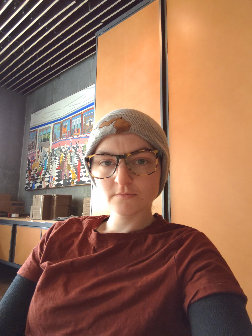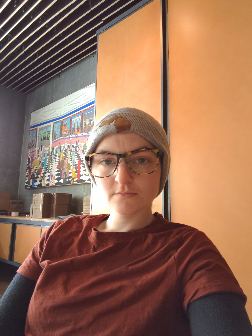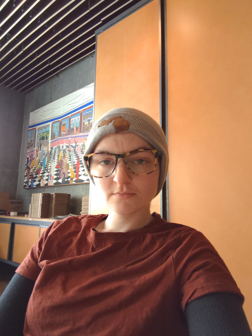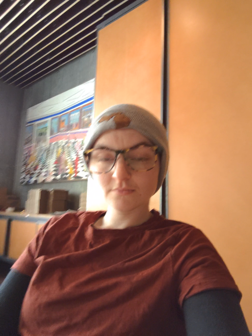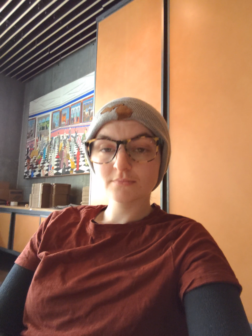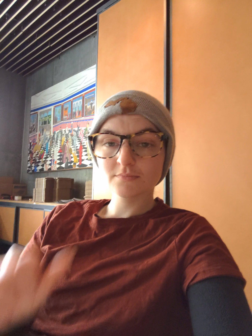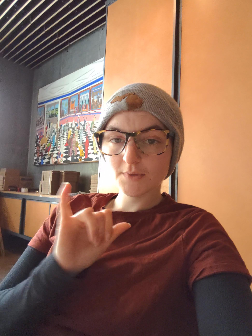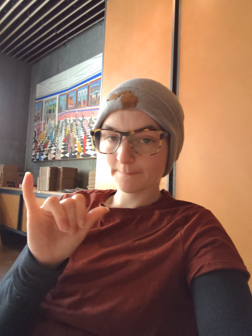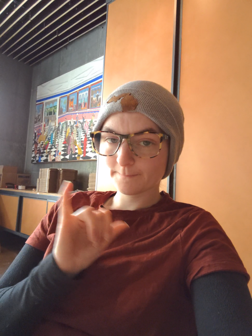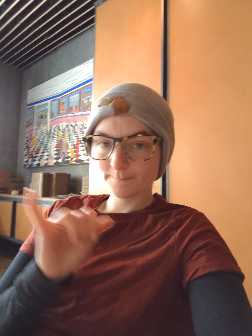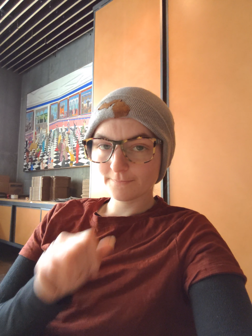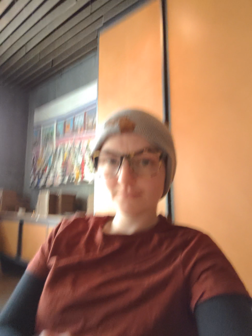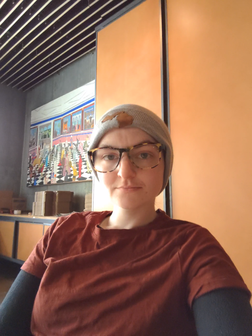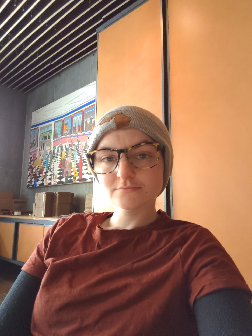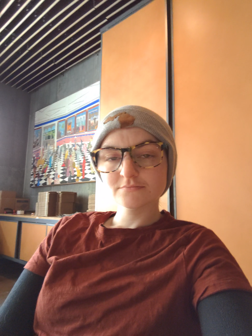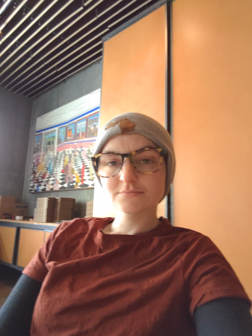same